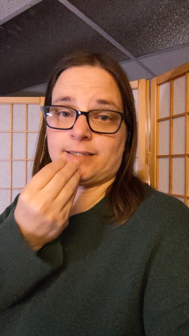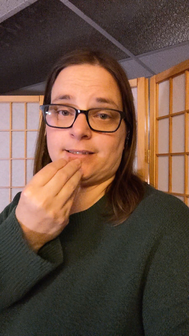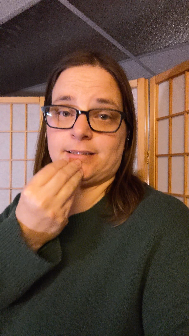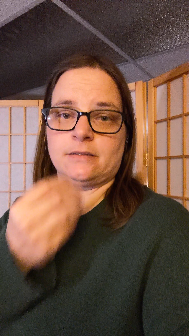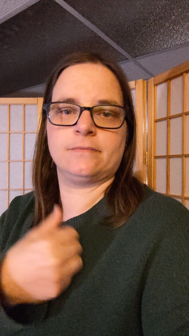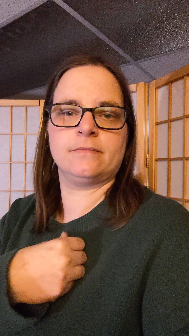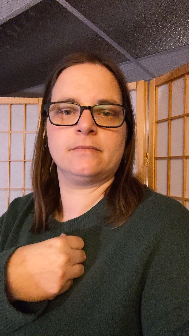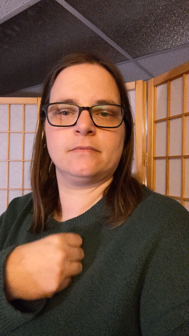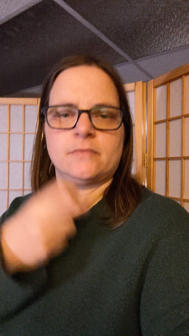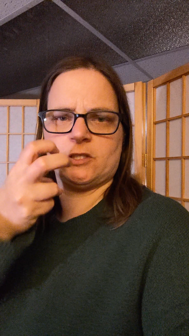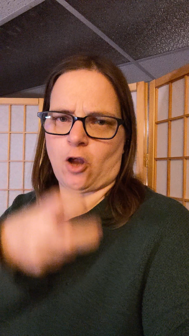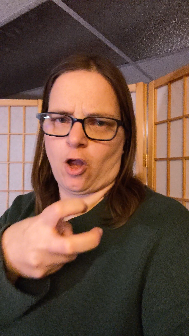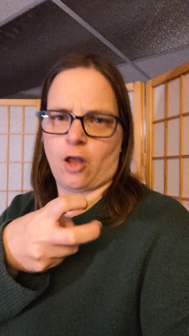hard